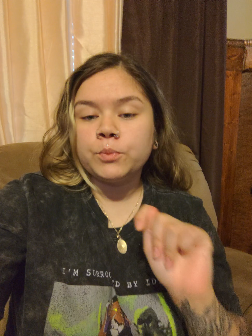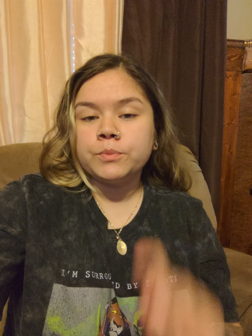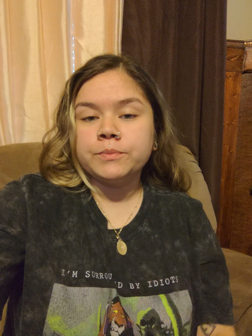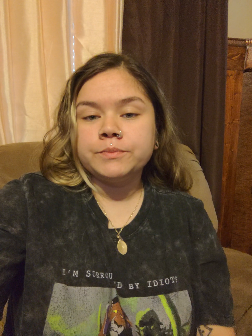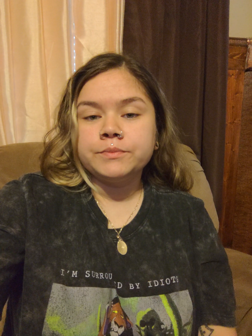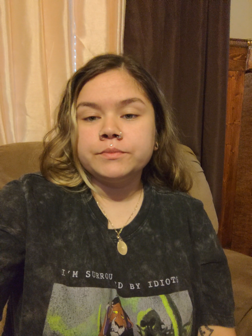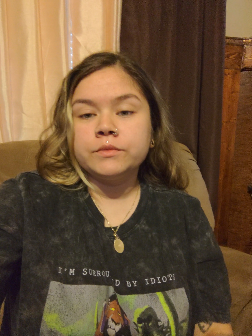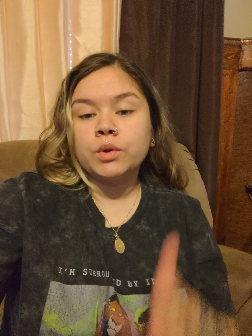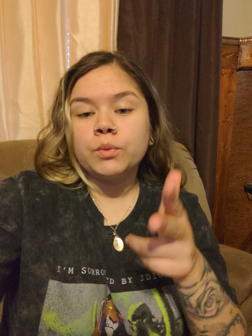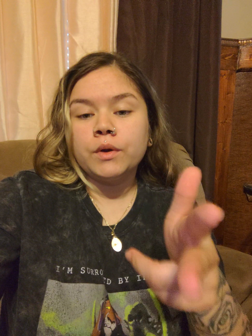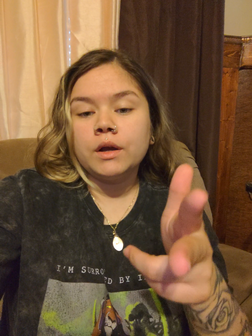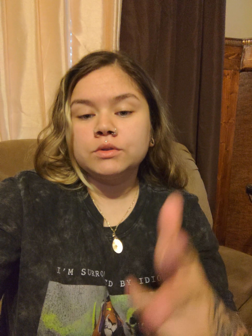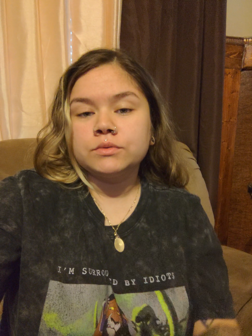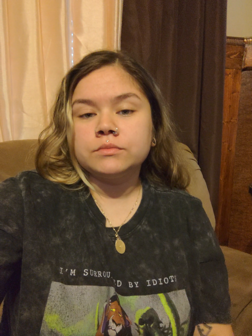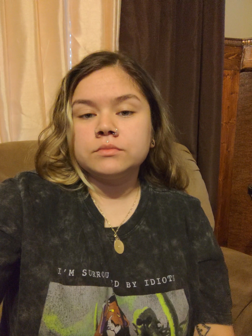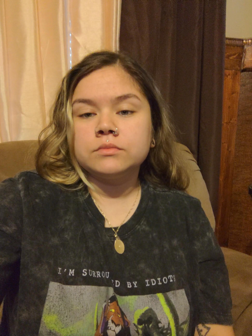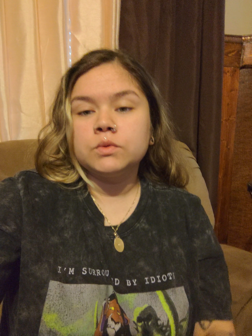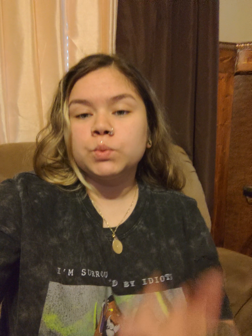garage